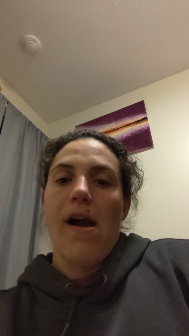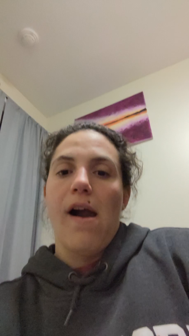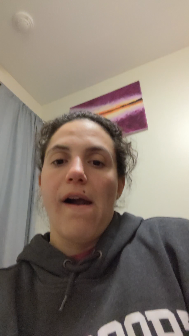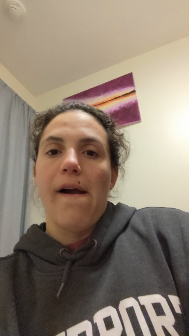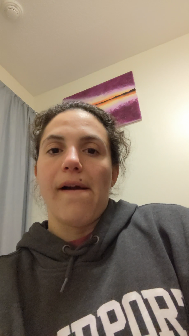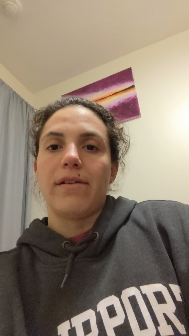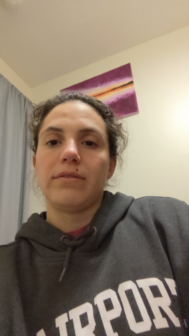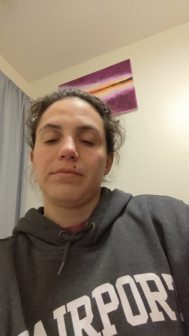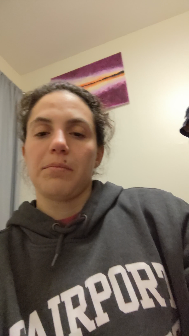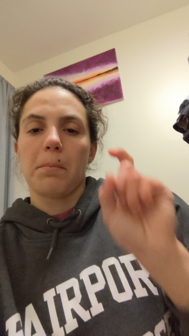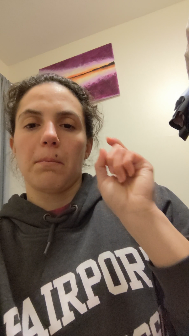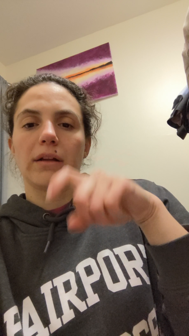must